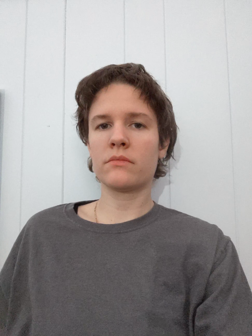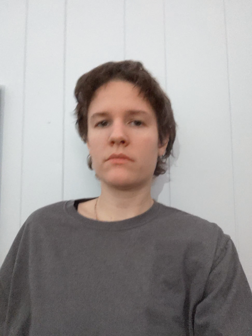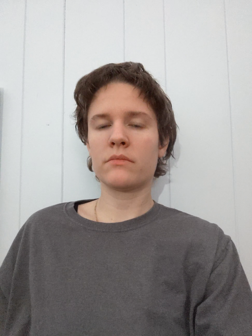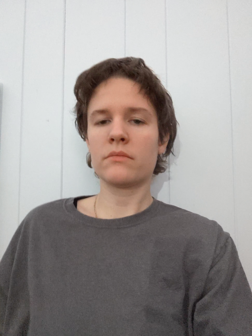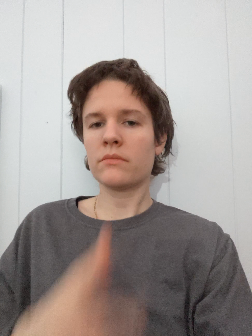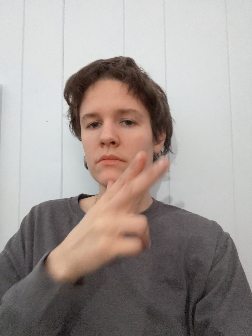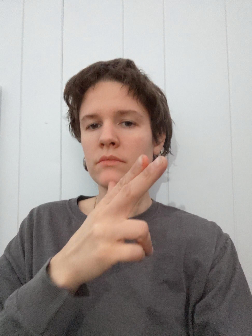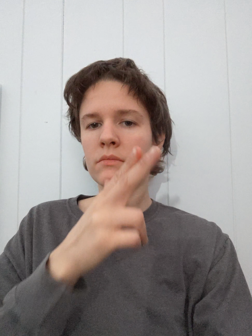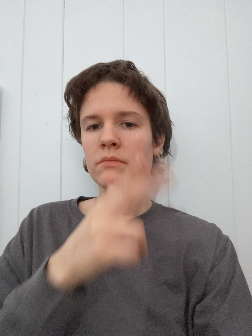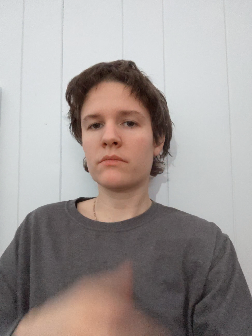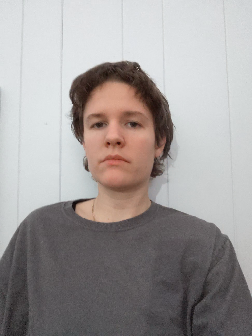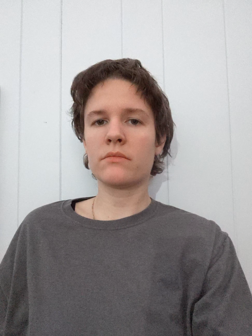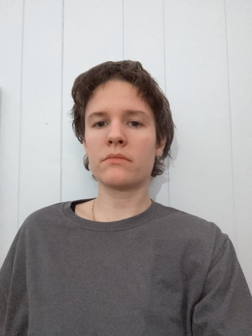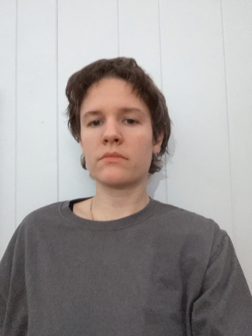hen